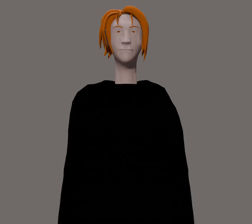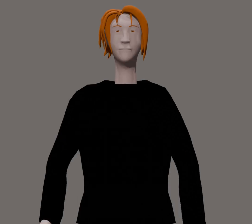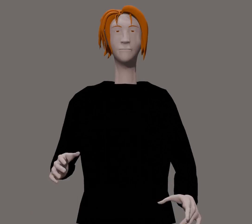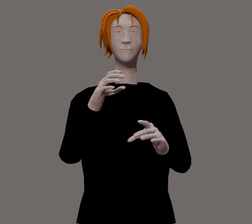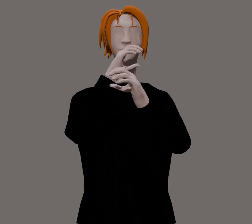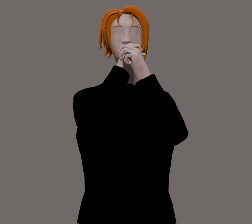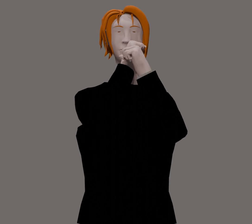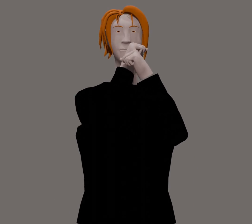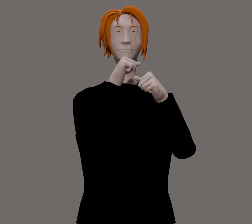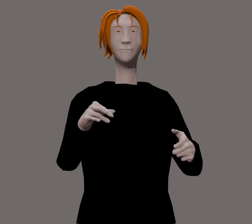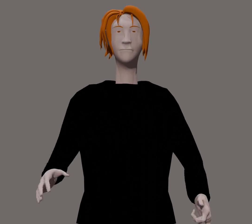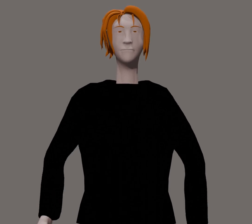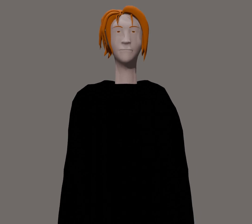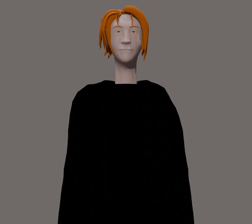Confidential